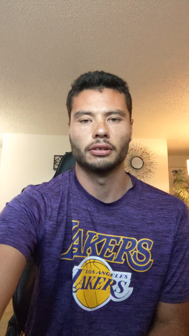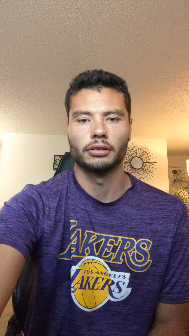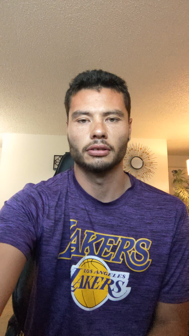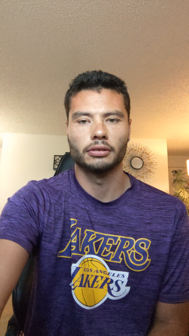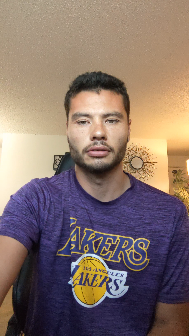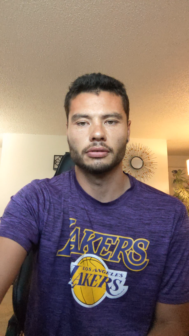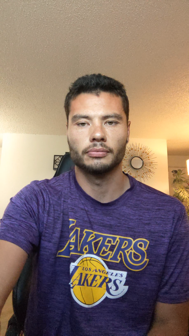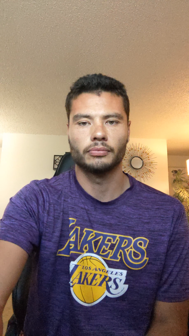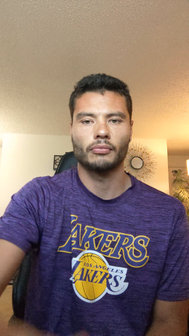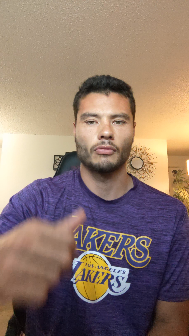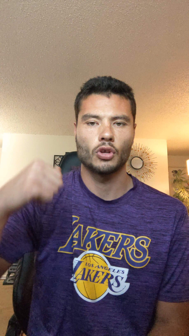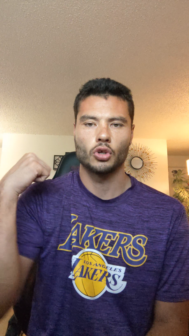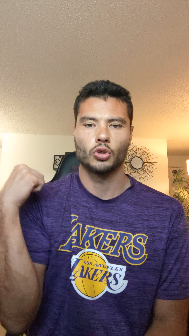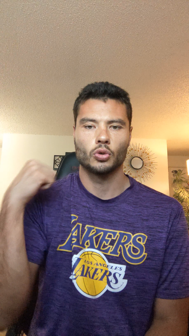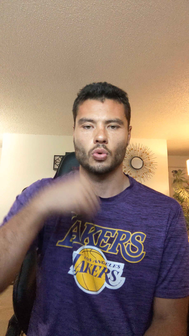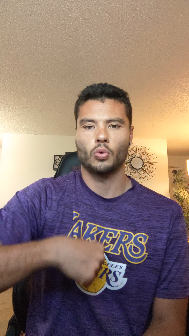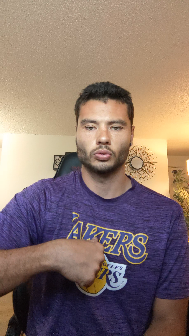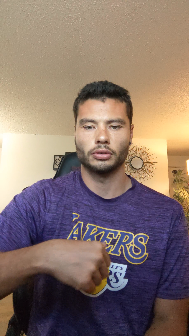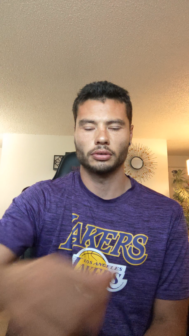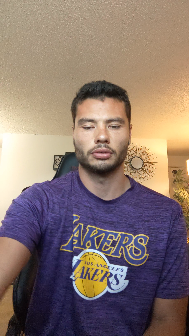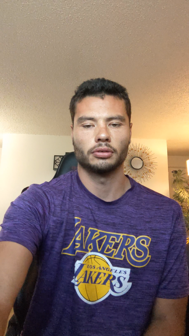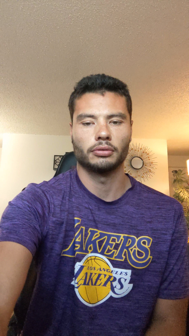coats